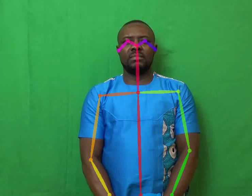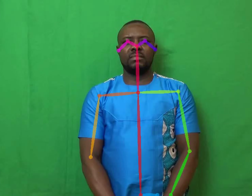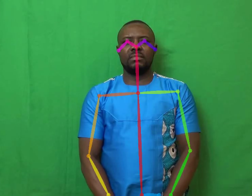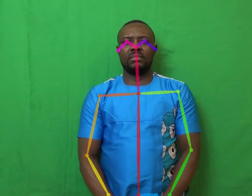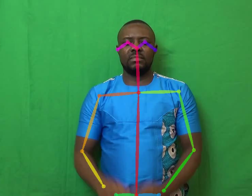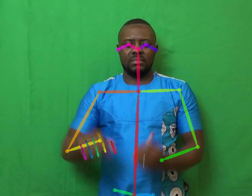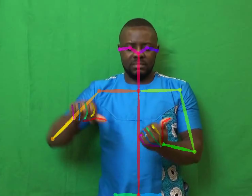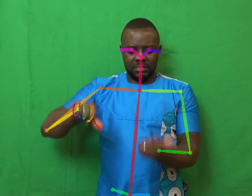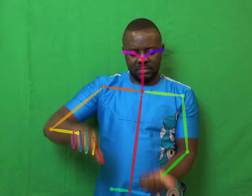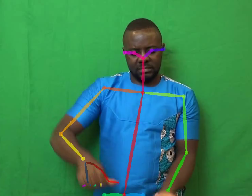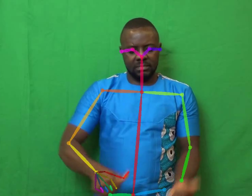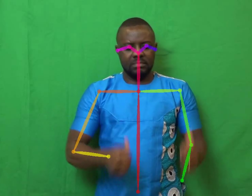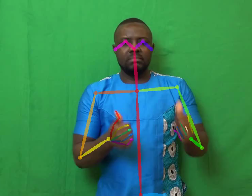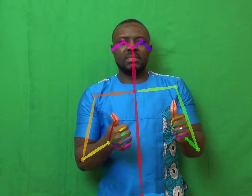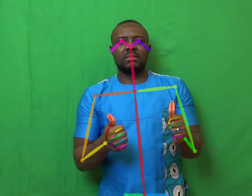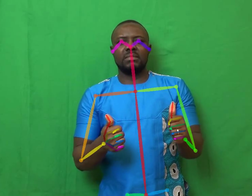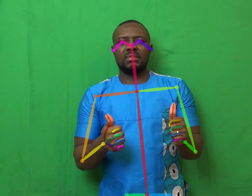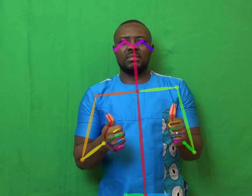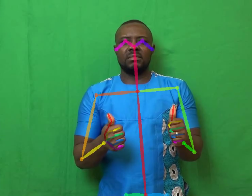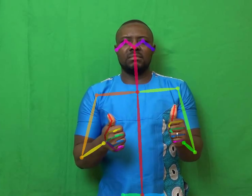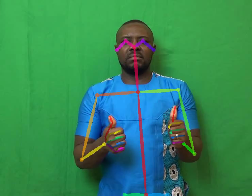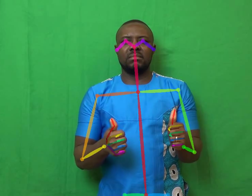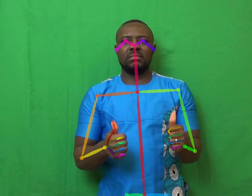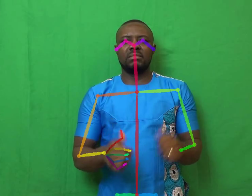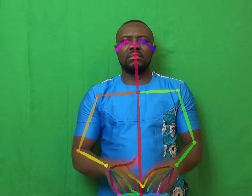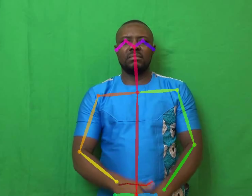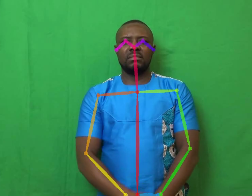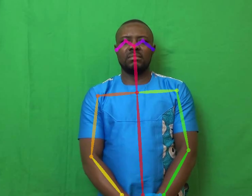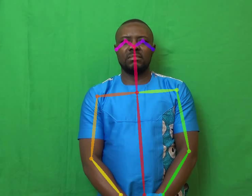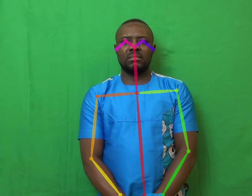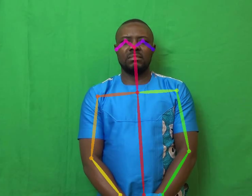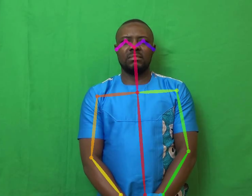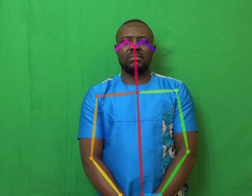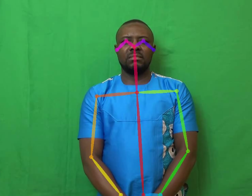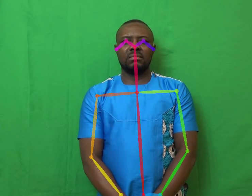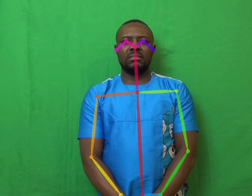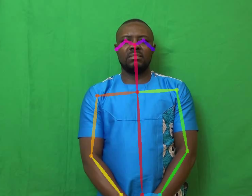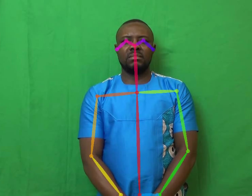baptism